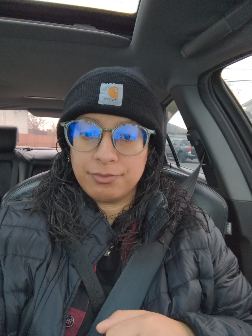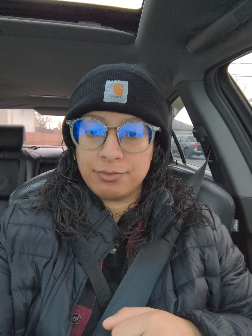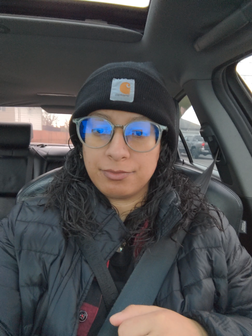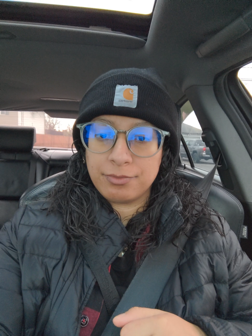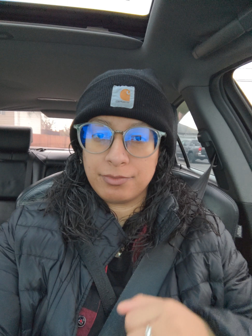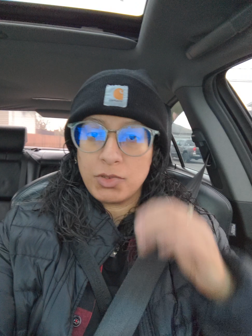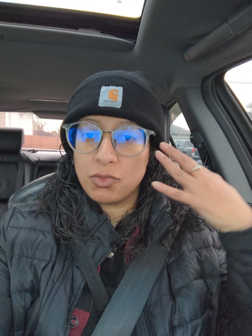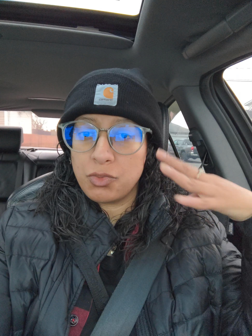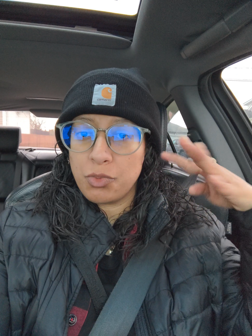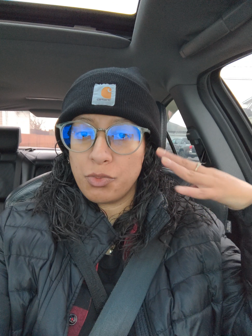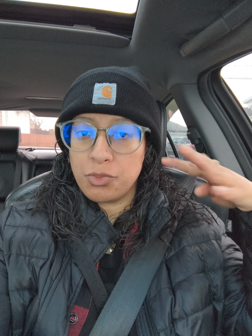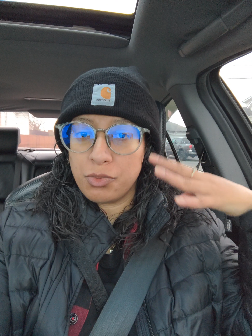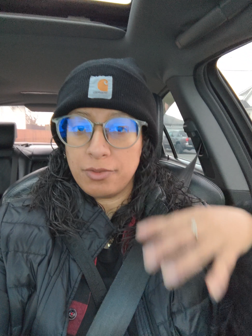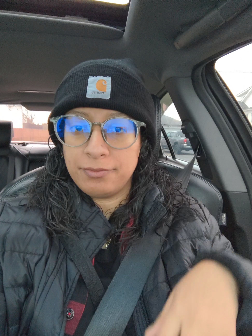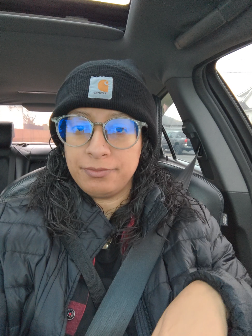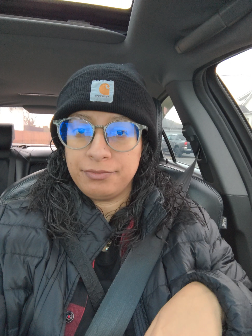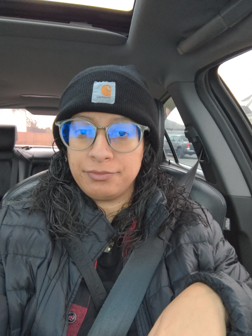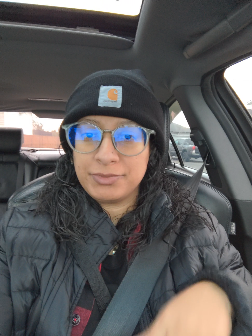noisy